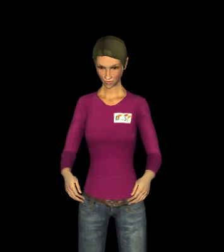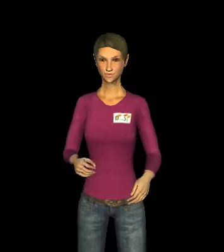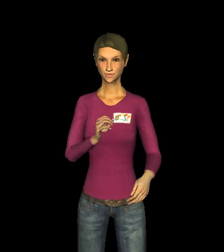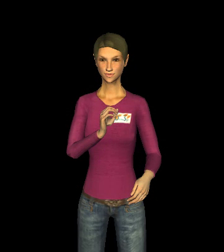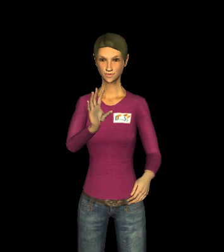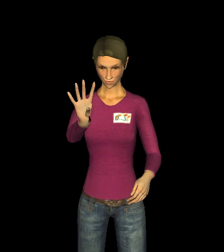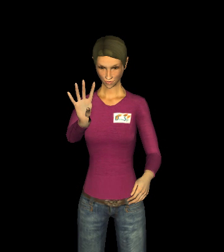يرسل